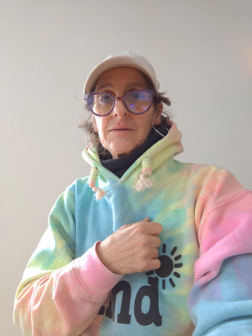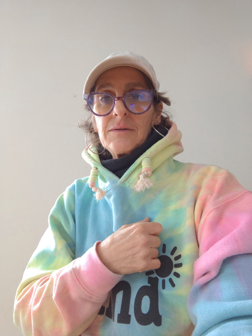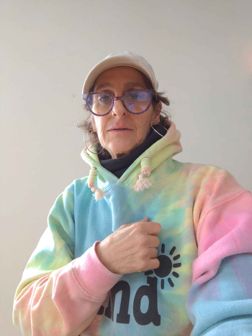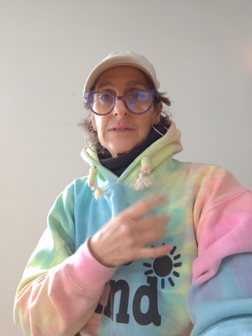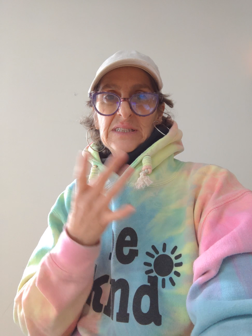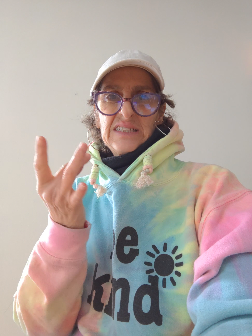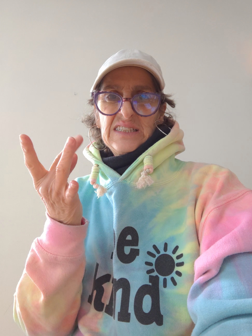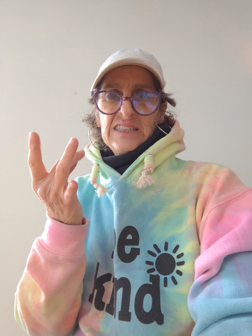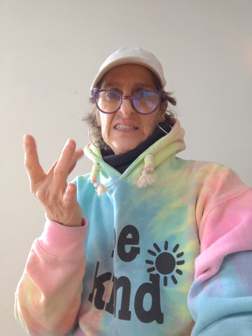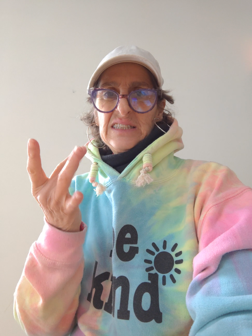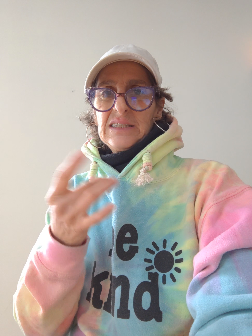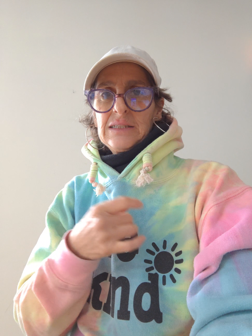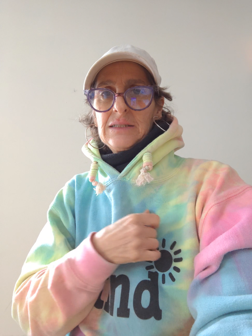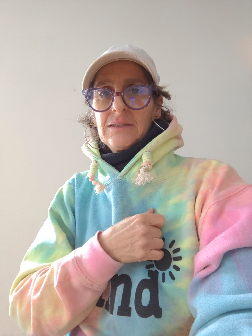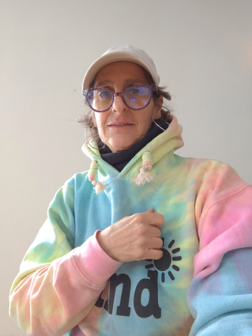sticky